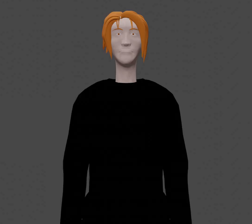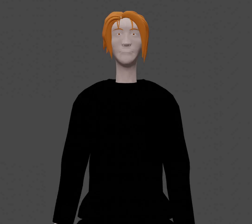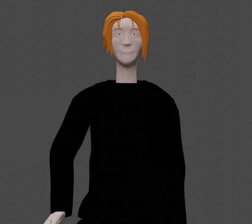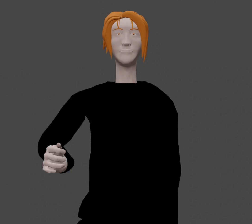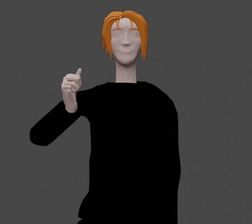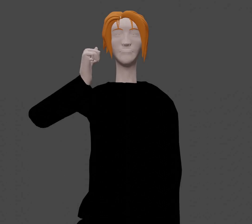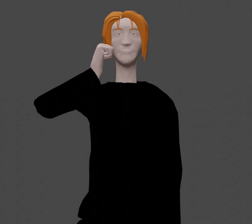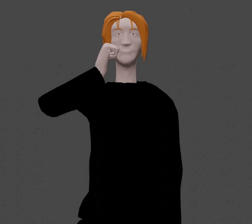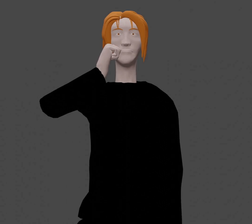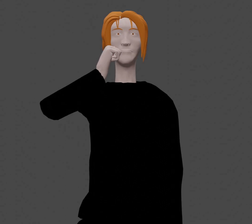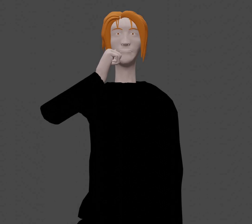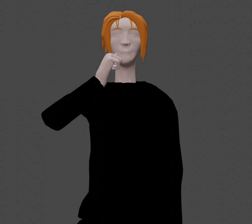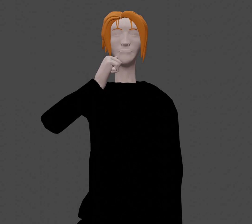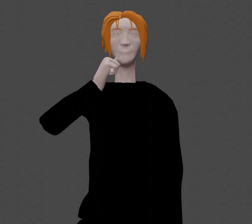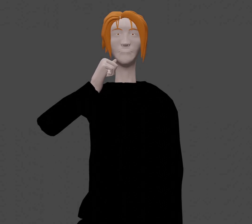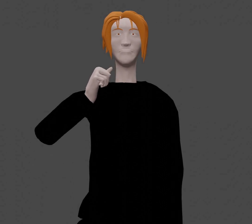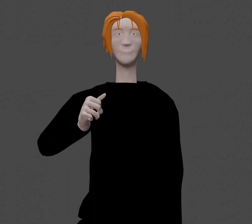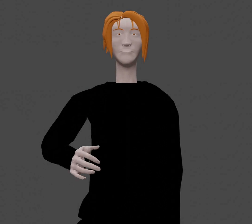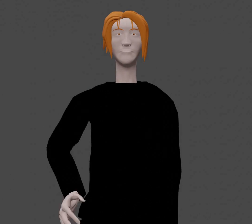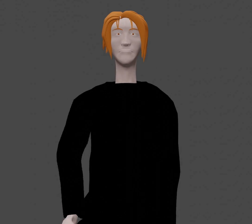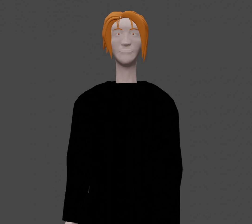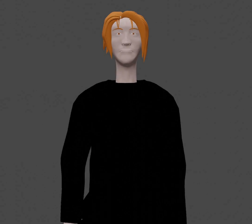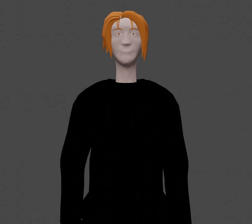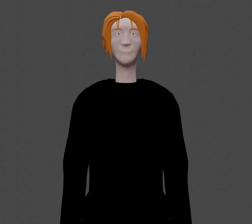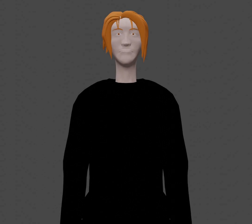Aunt